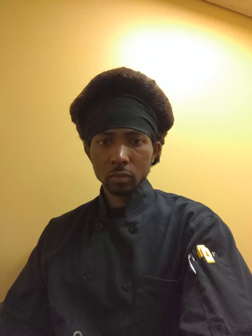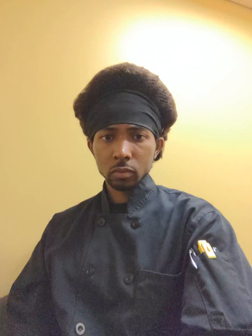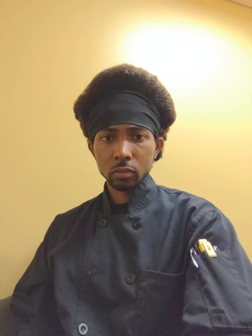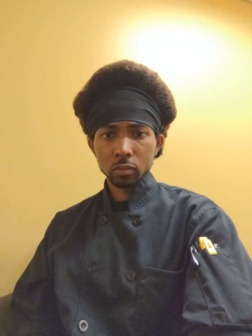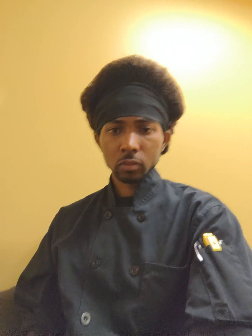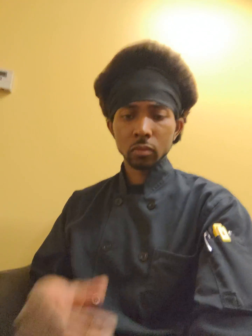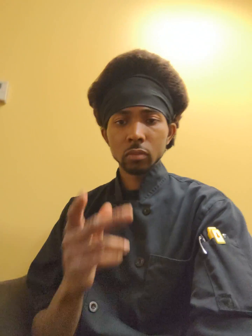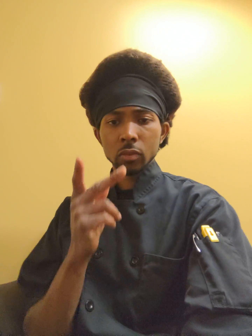careful